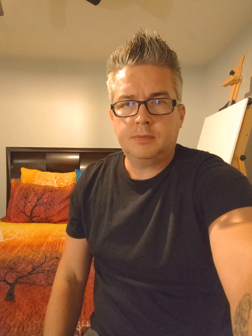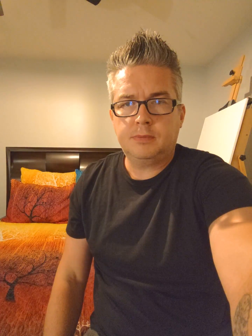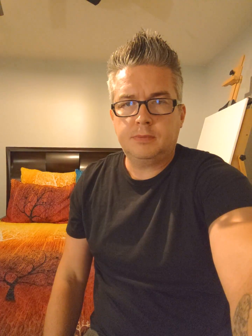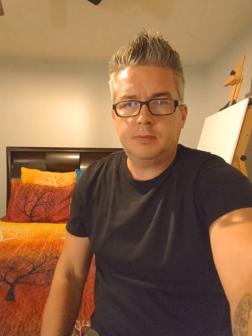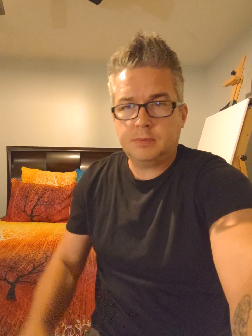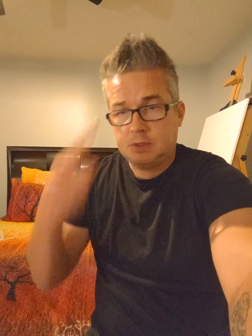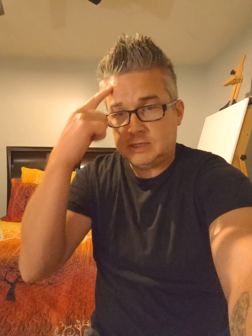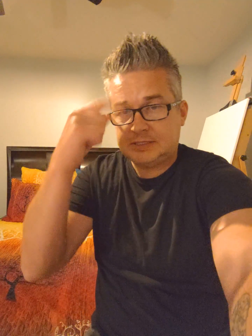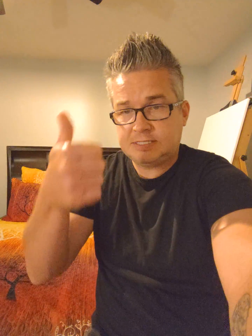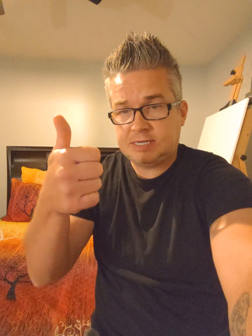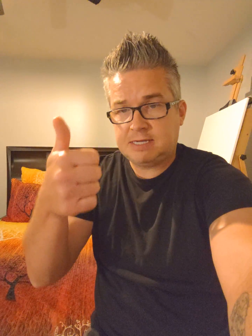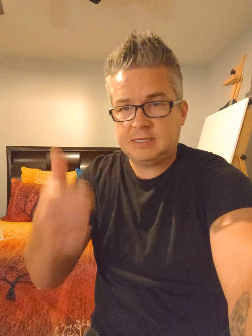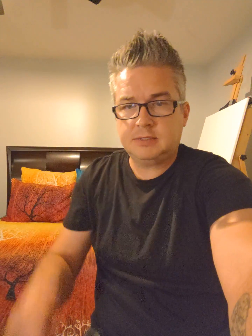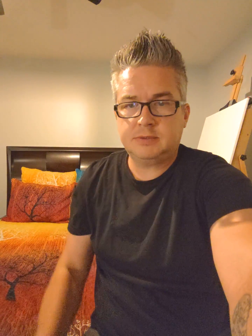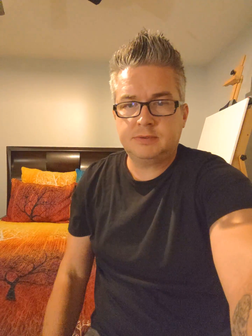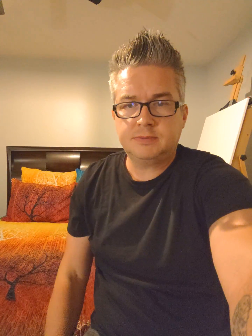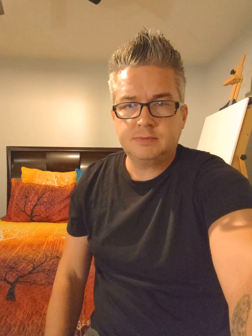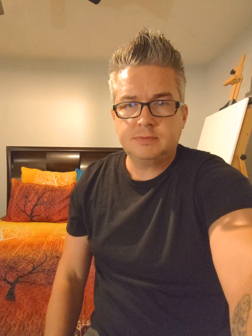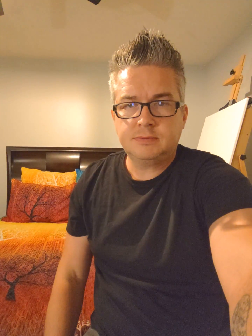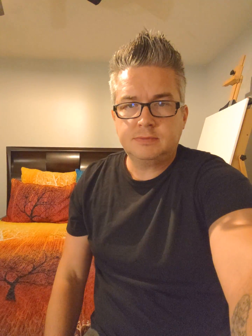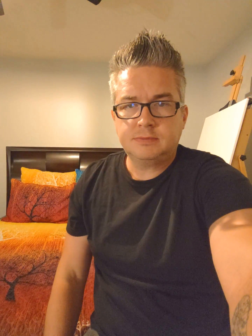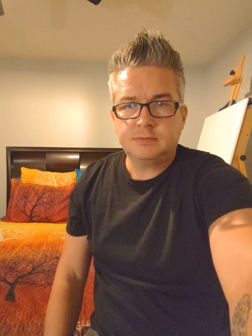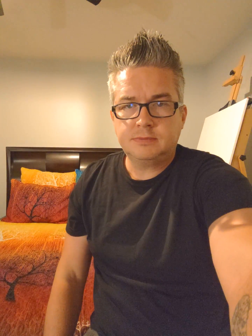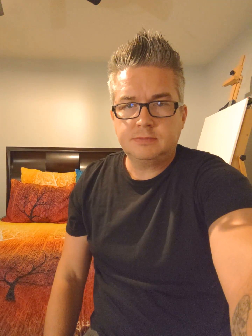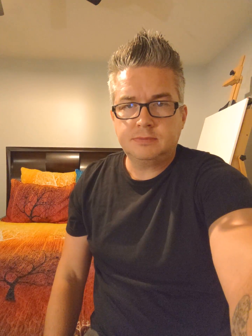dime